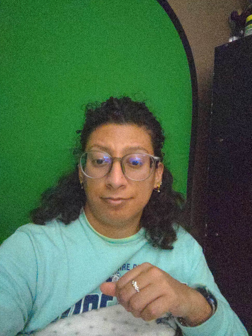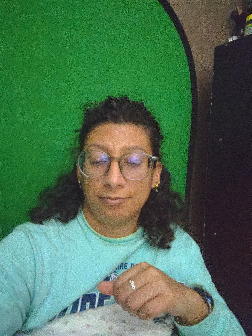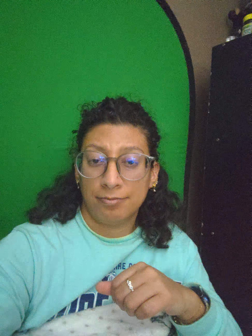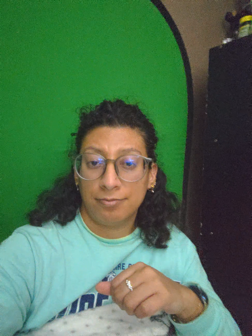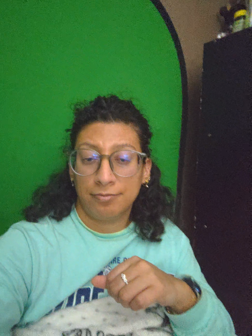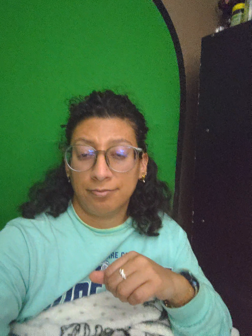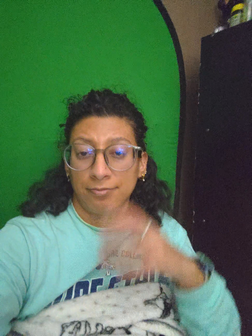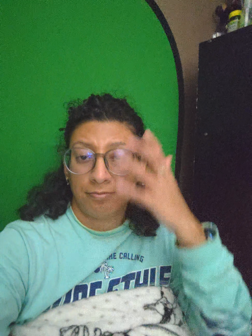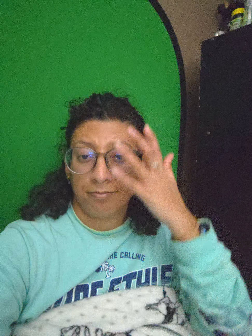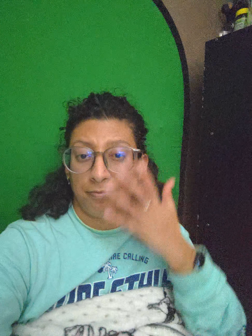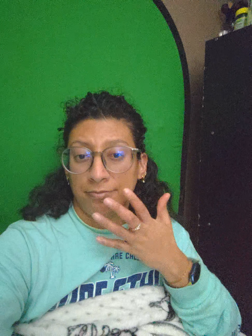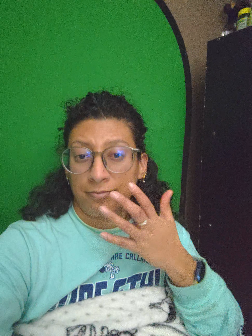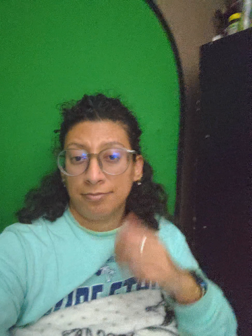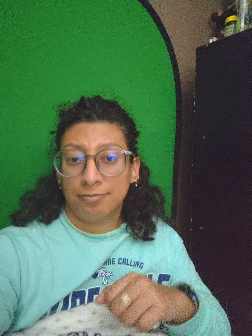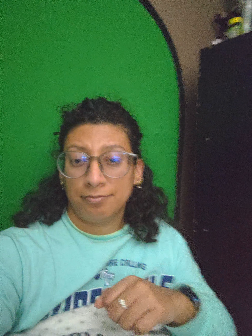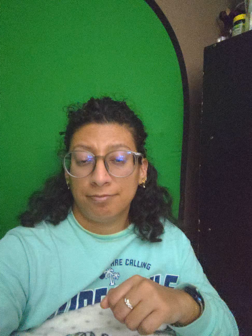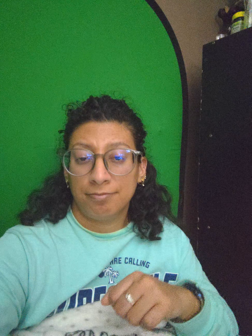sad